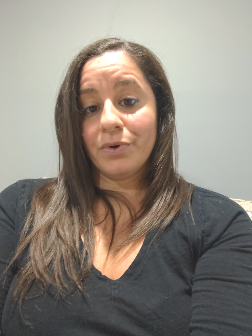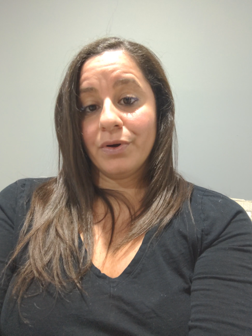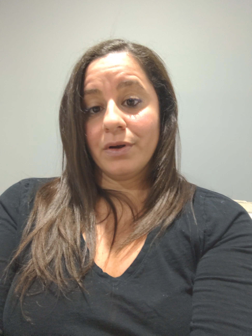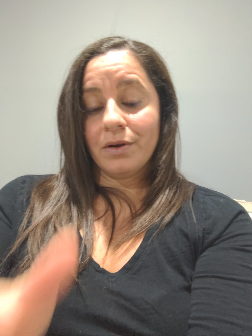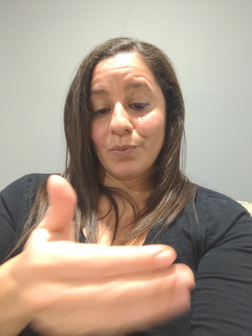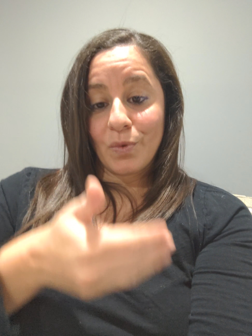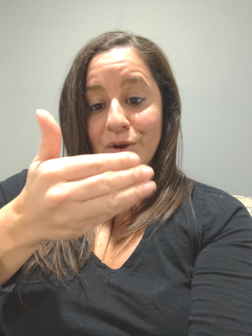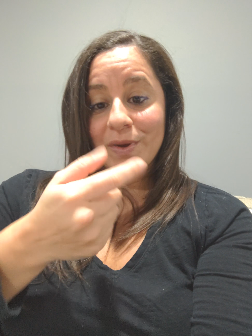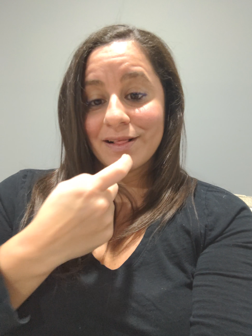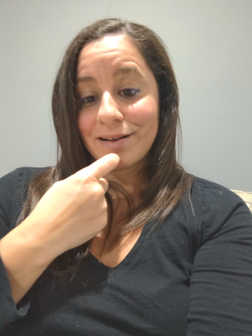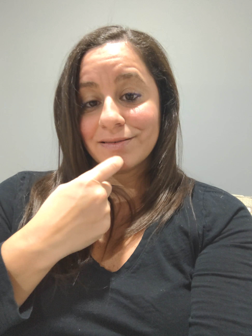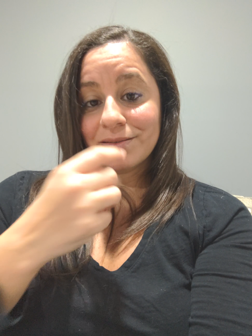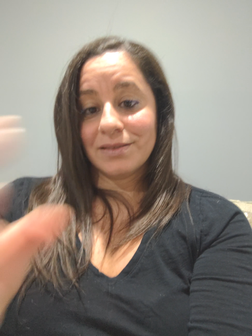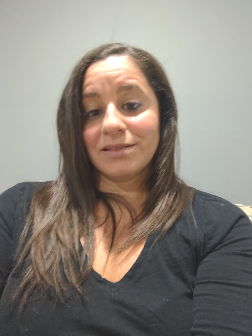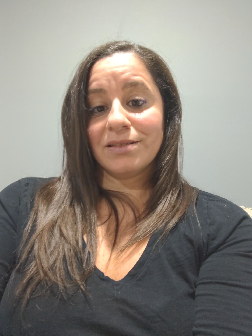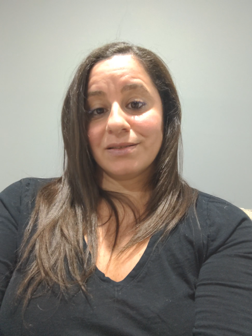window